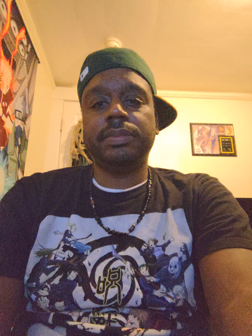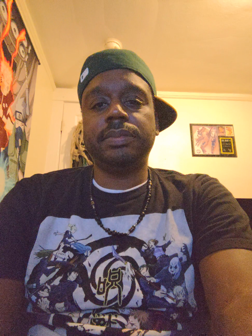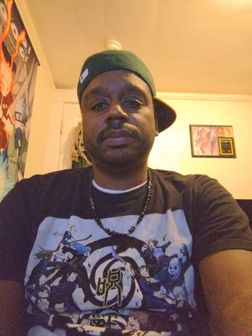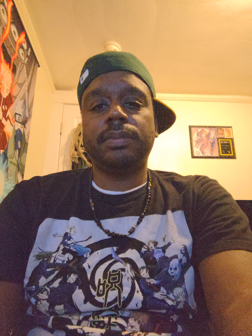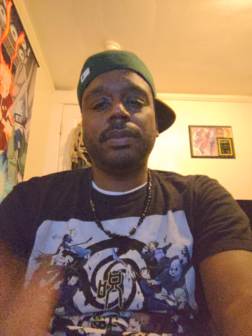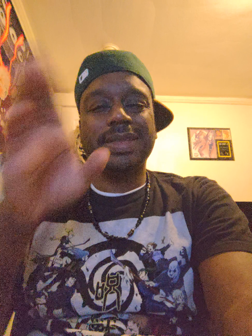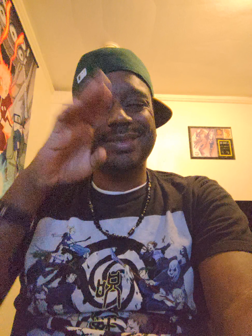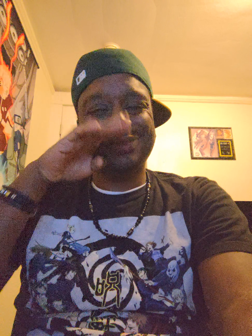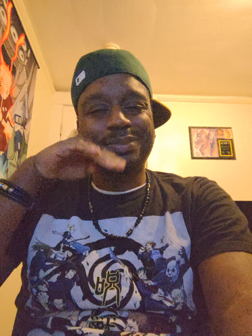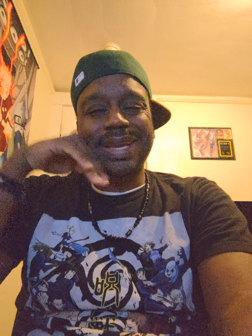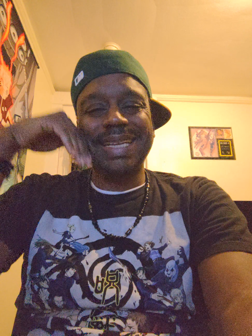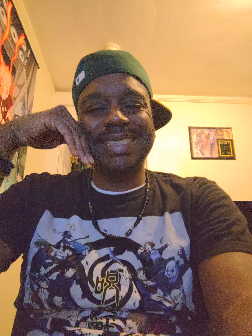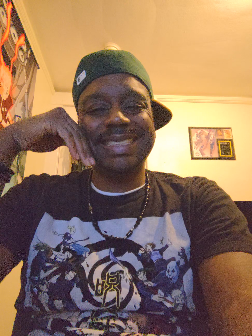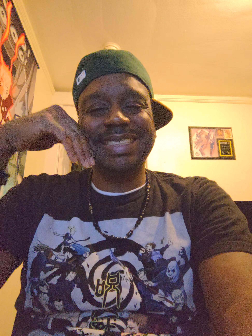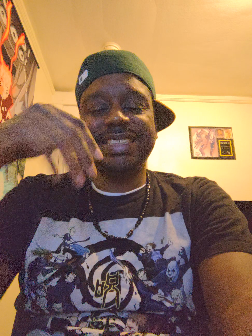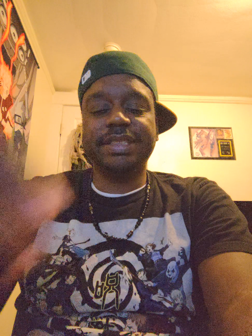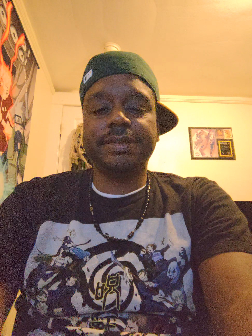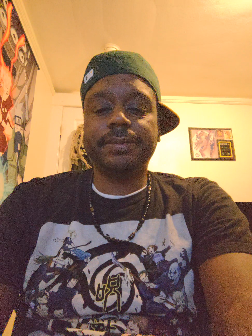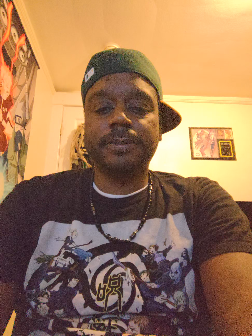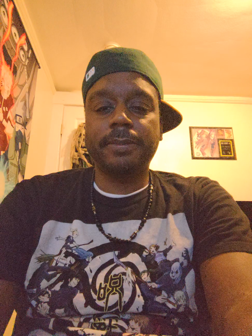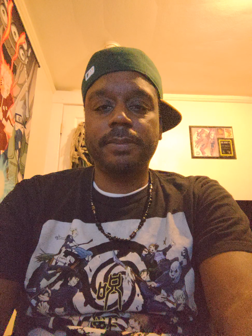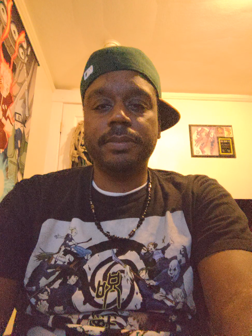smile